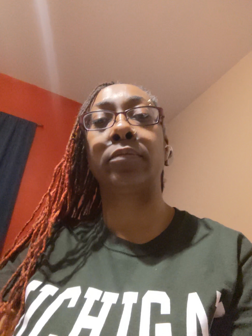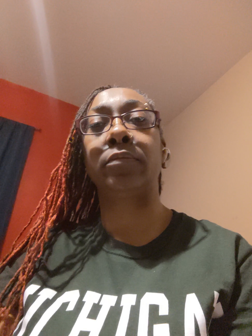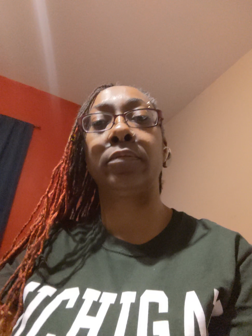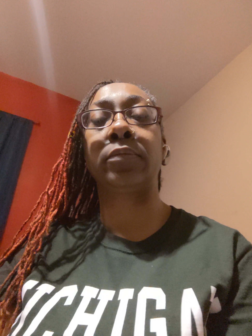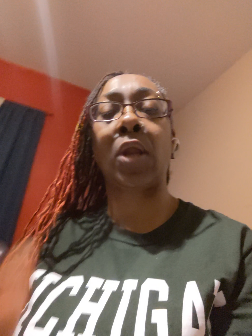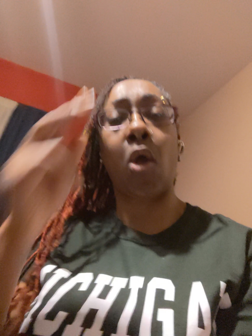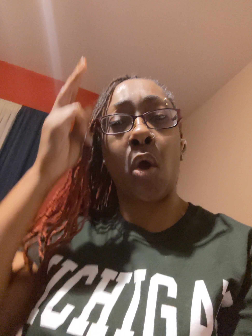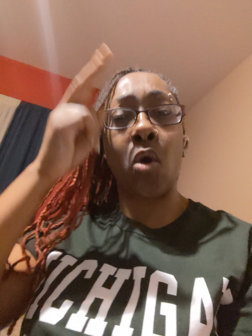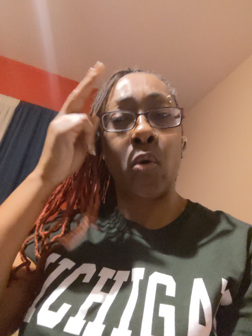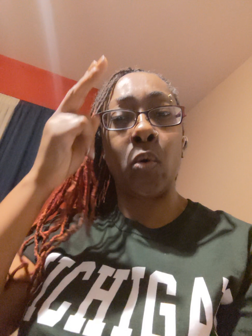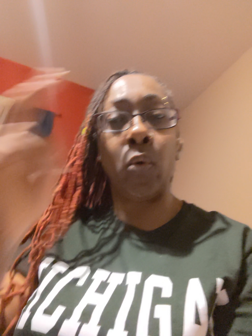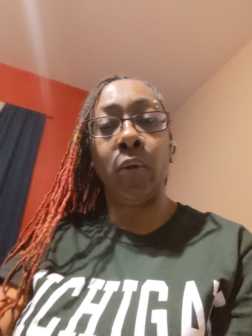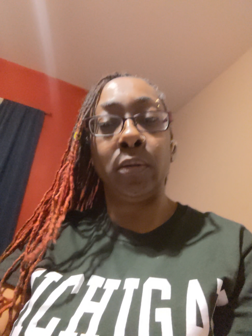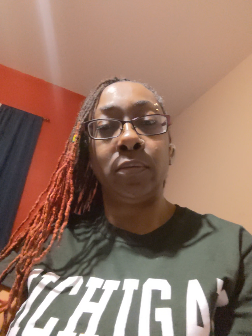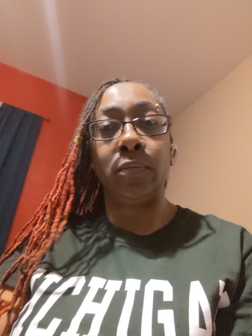uncle